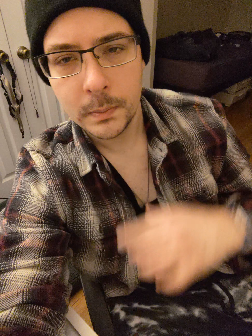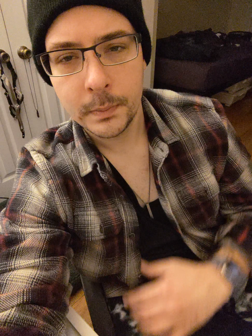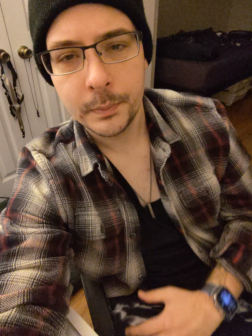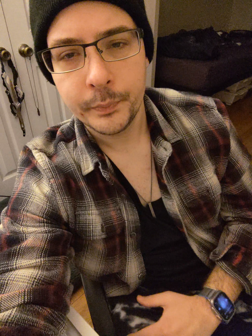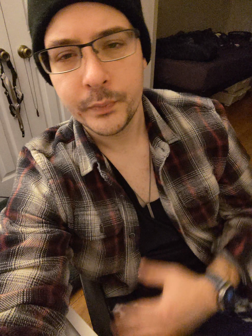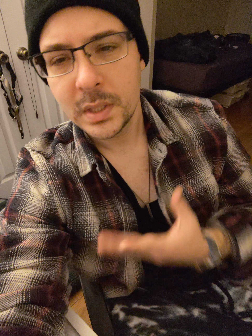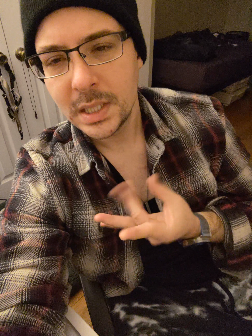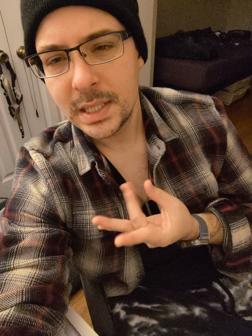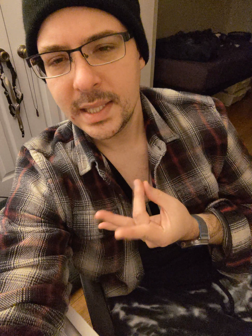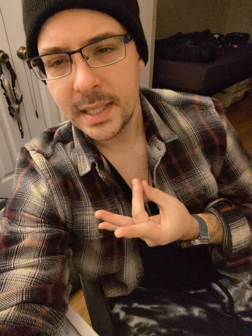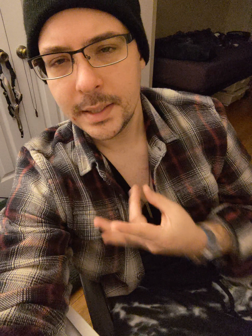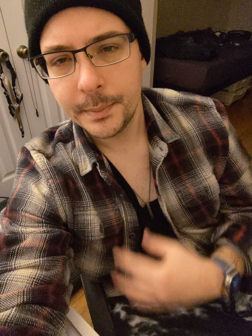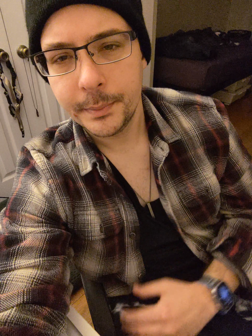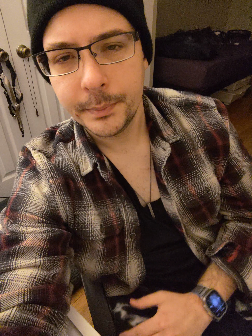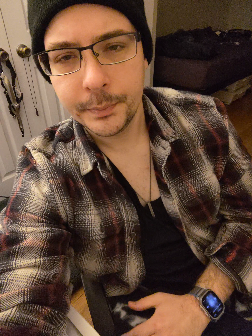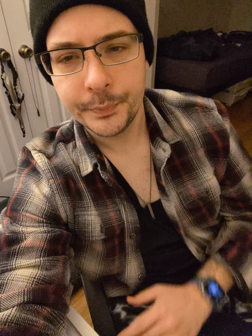sticky